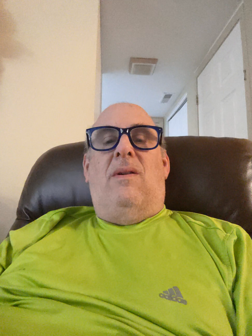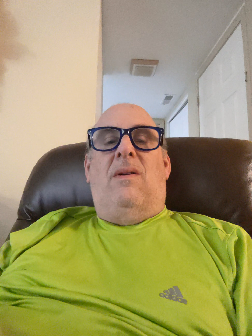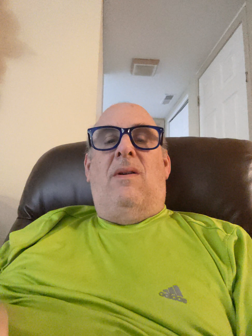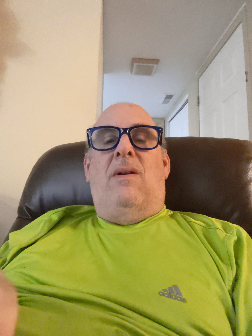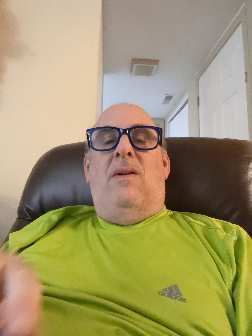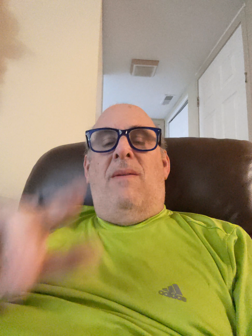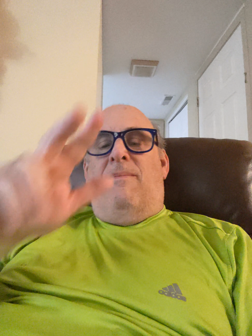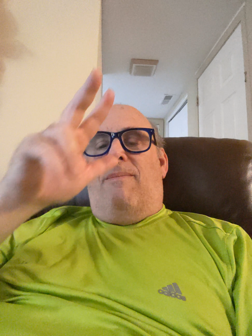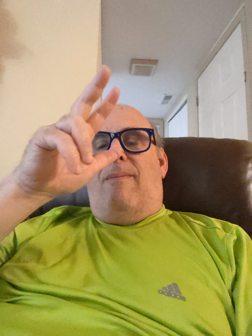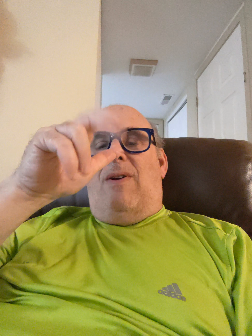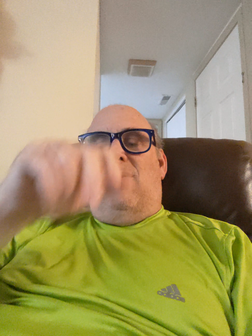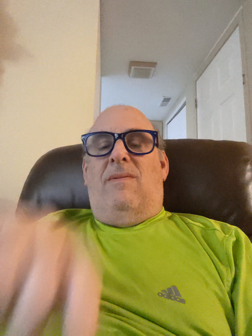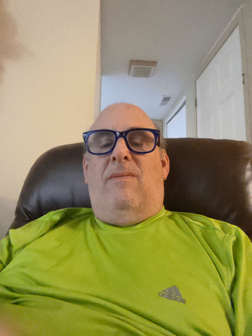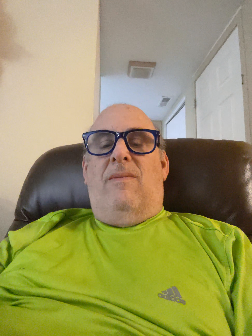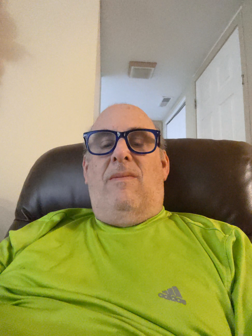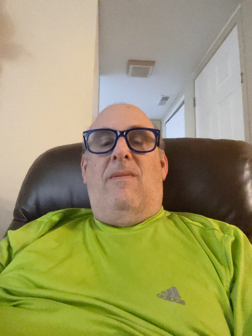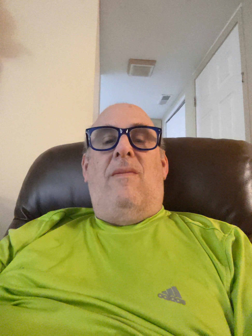bug